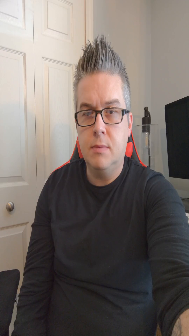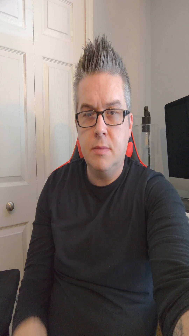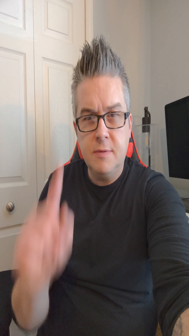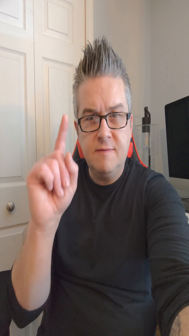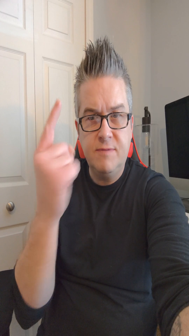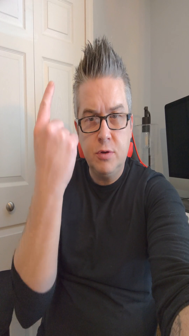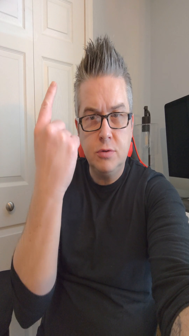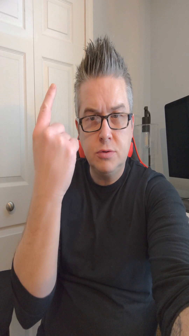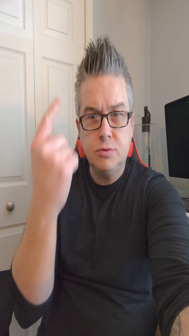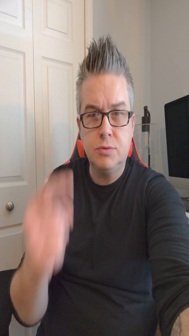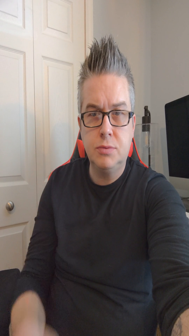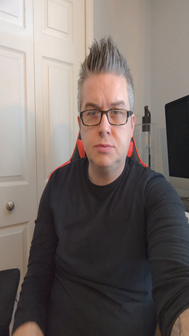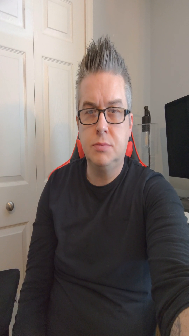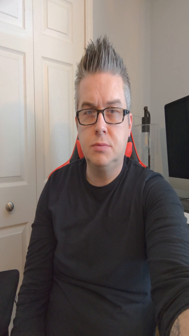first